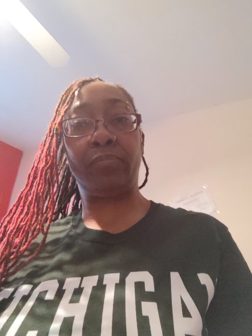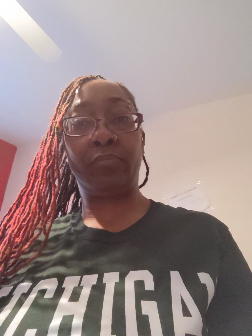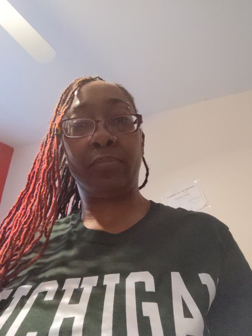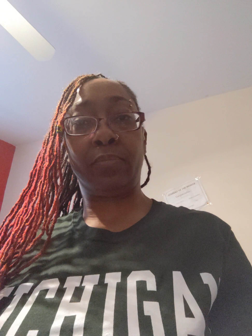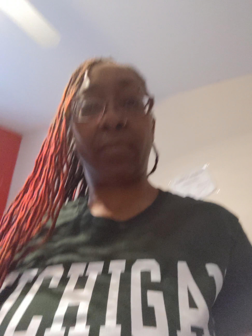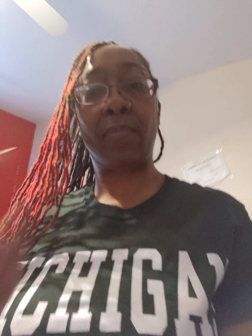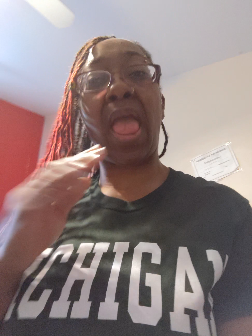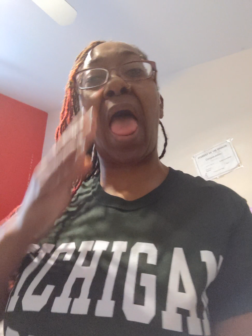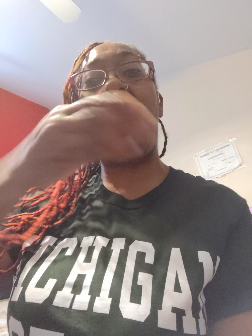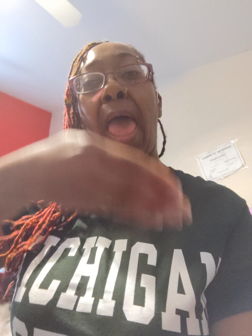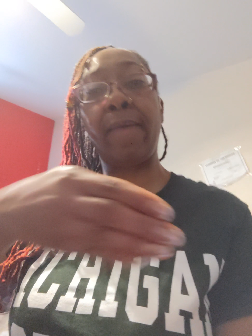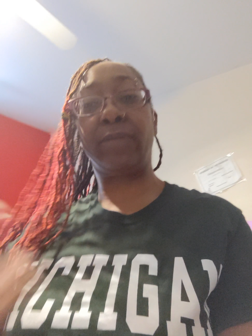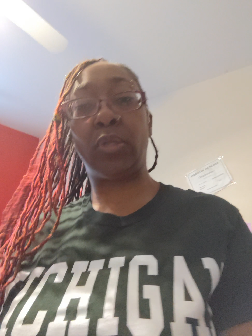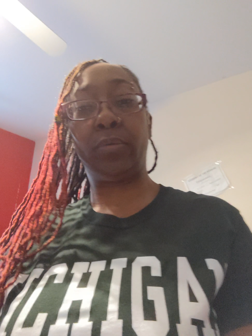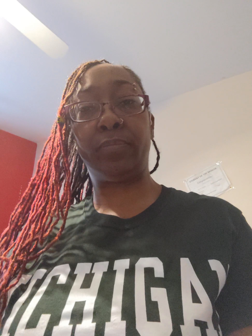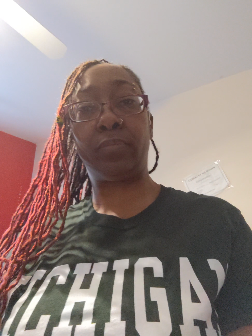after